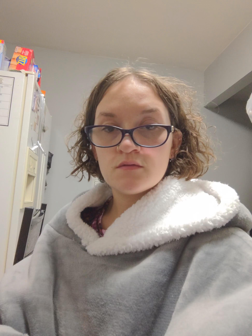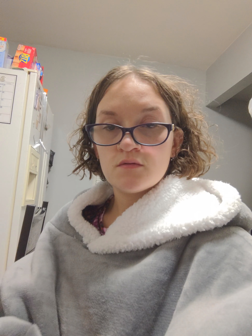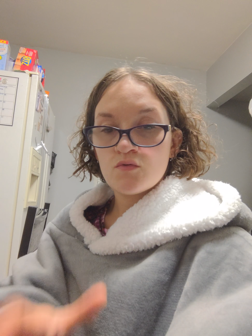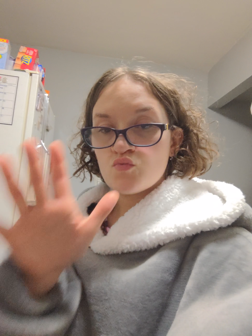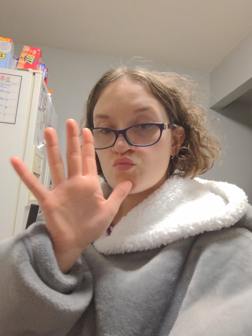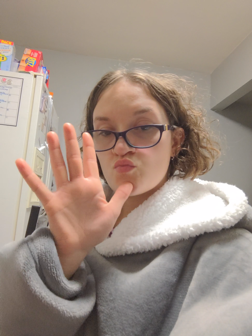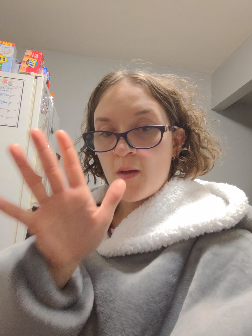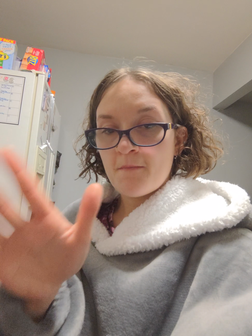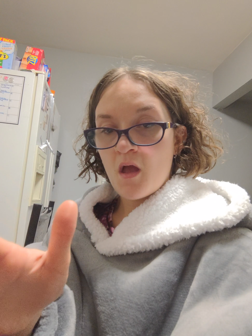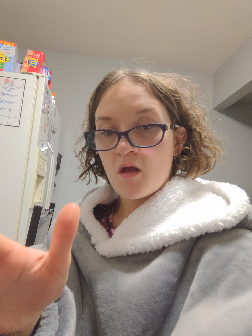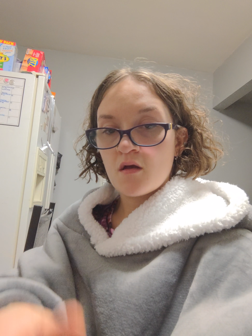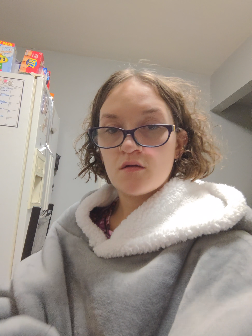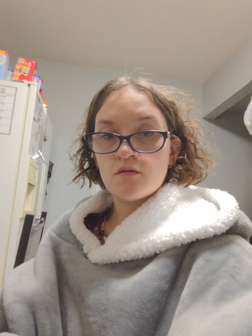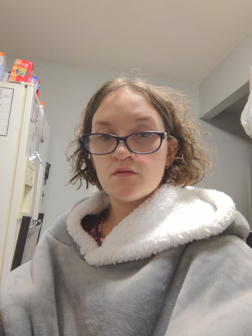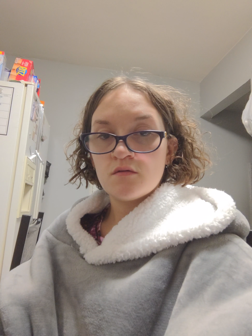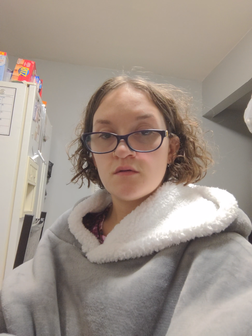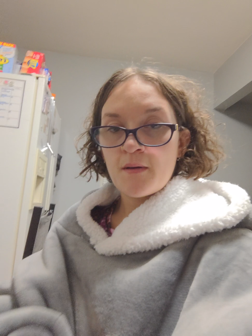grandma